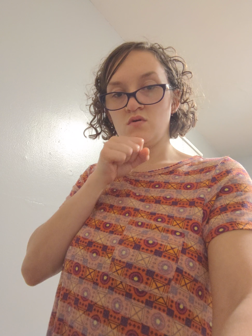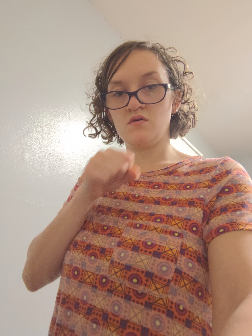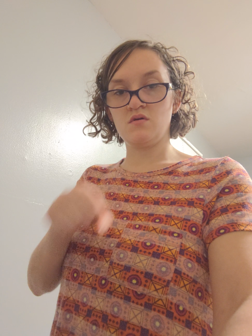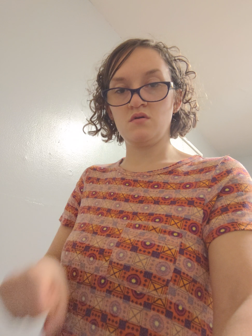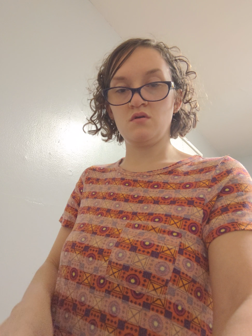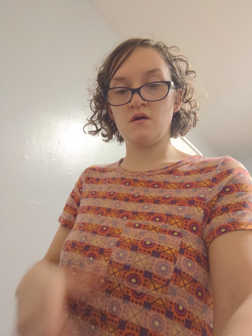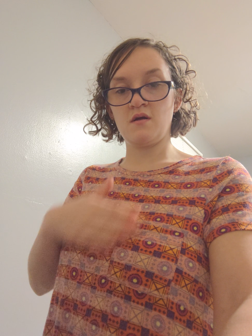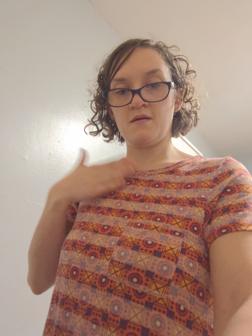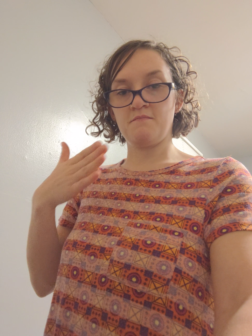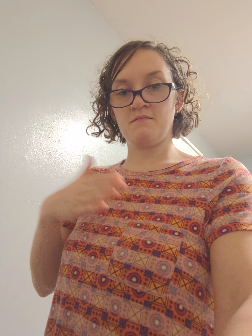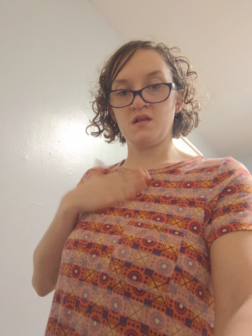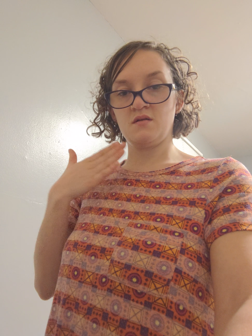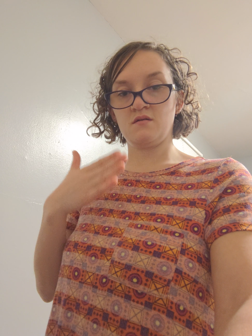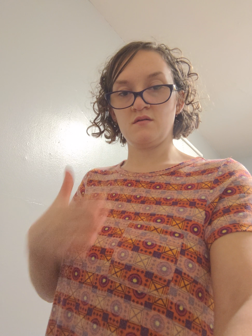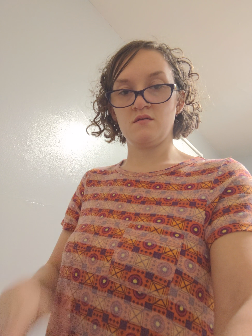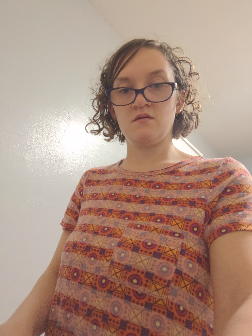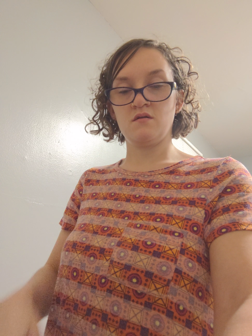happy